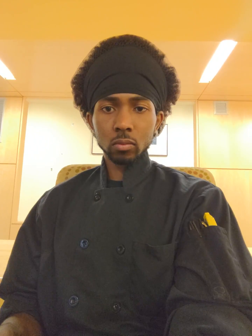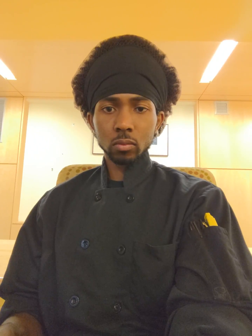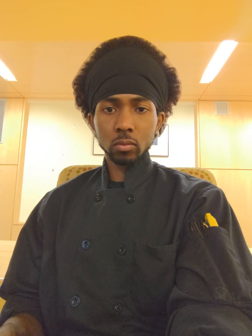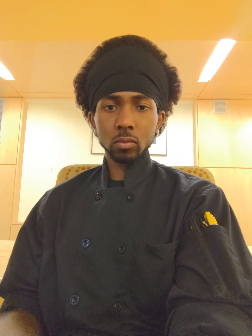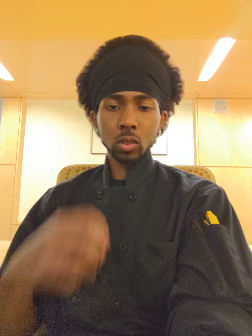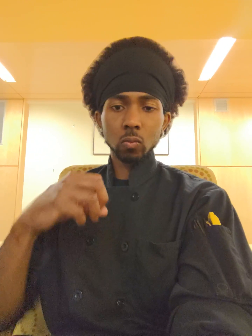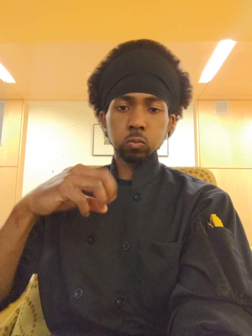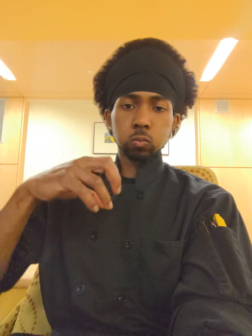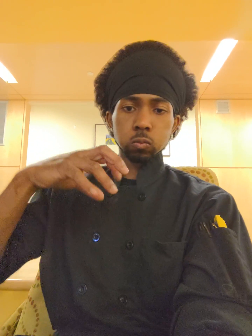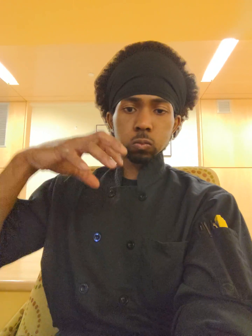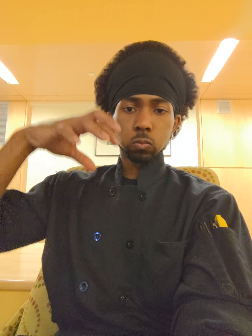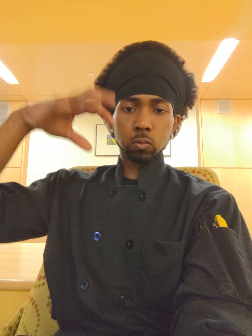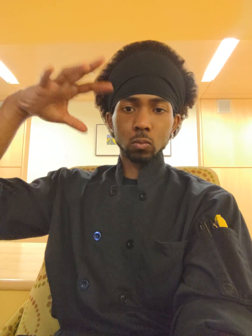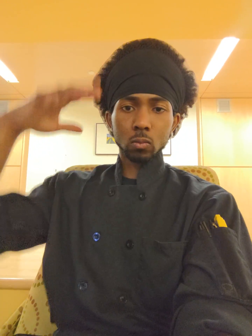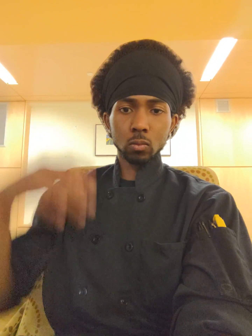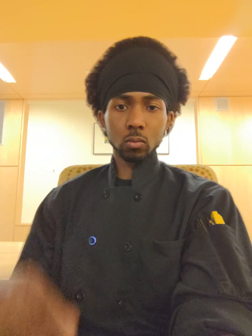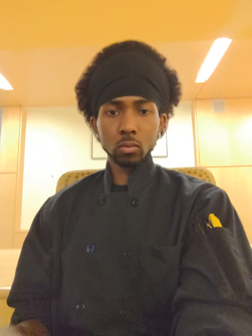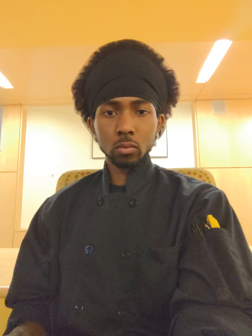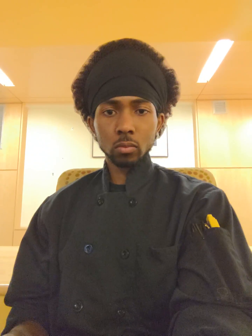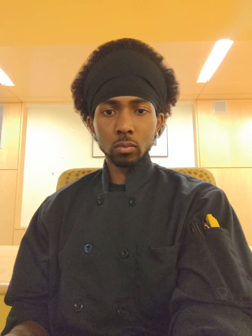bubbles